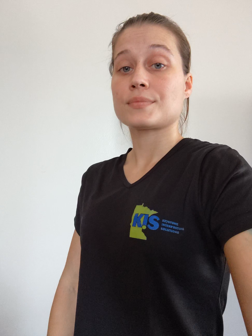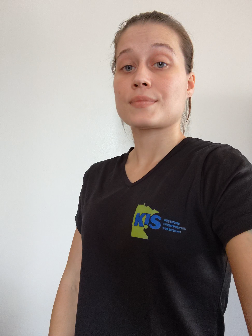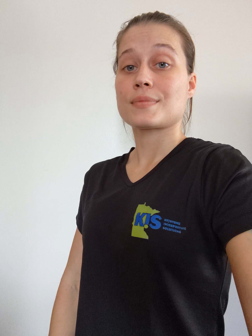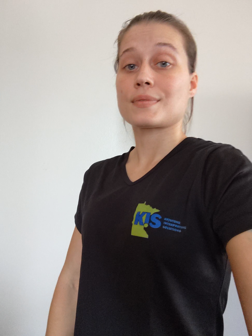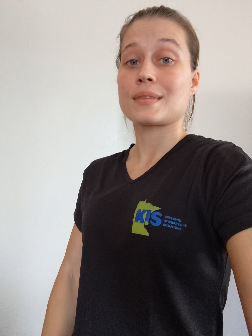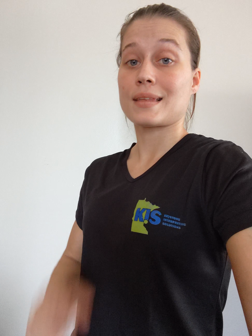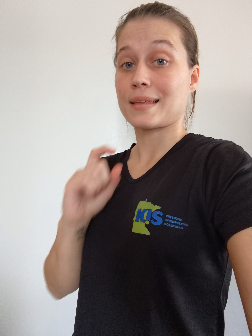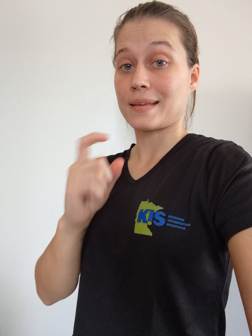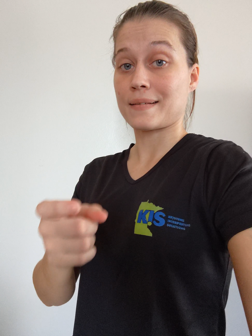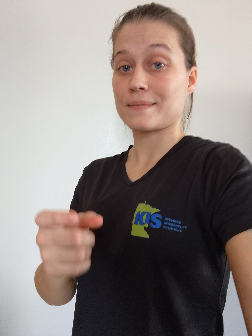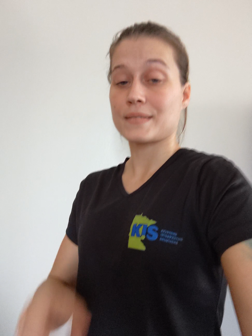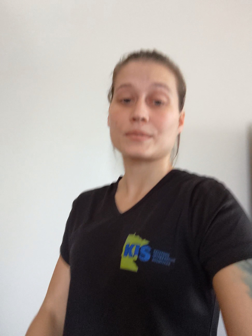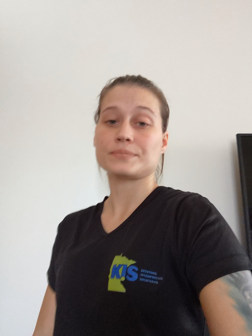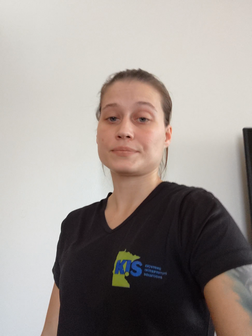give